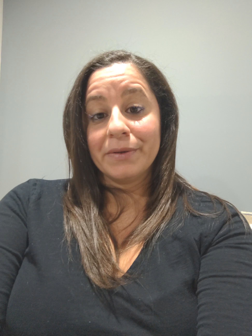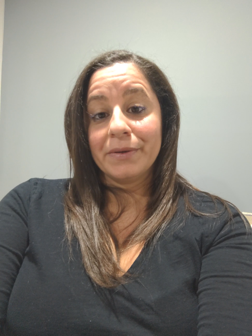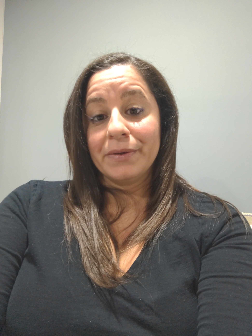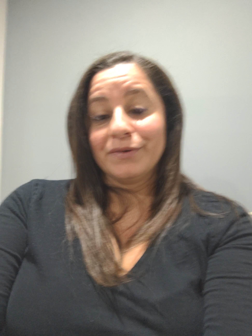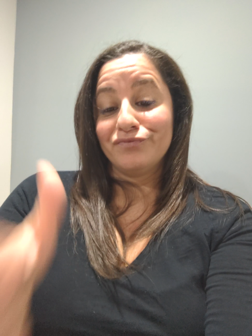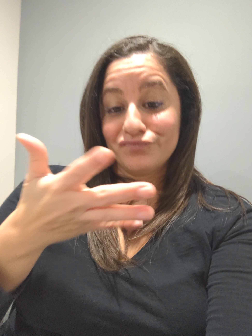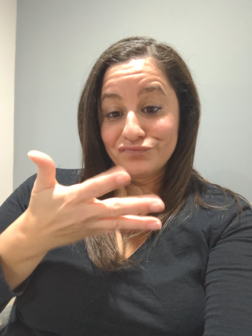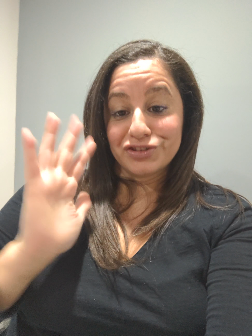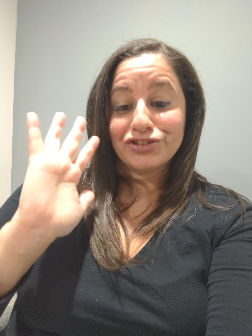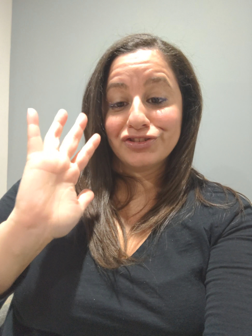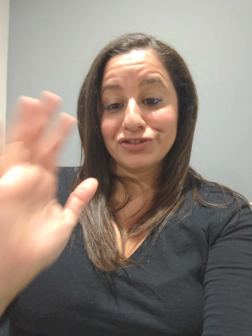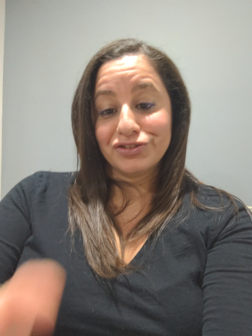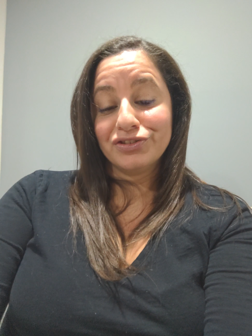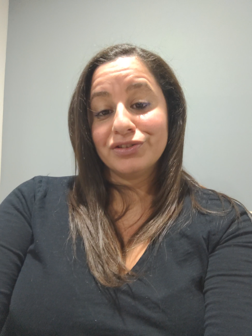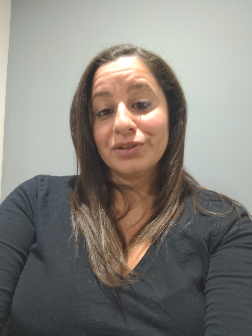finish